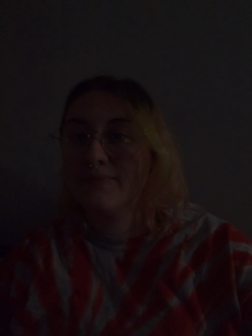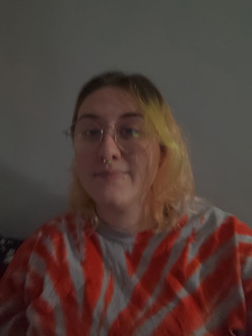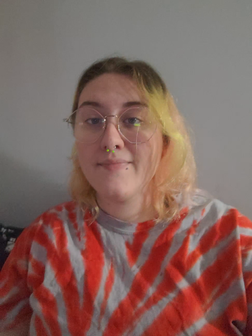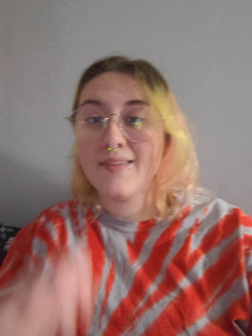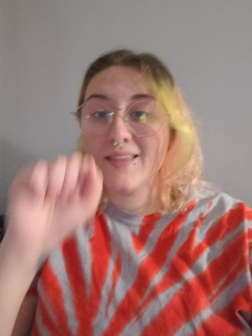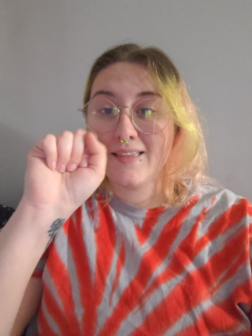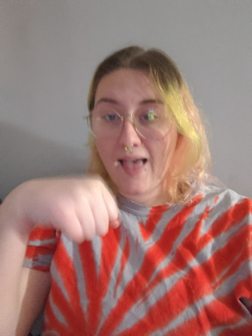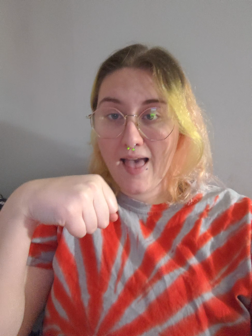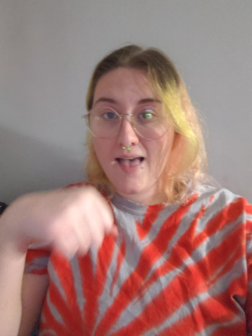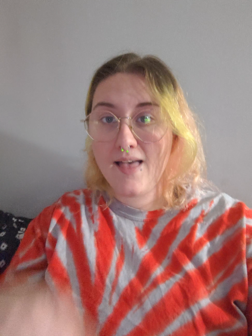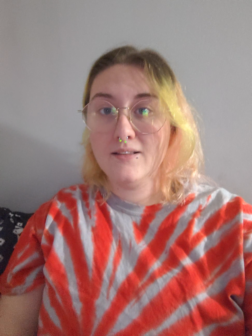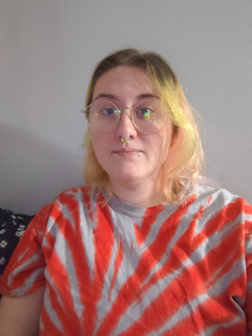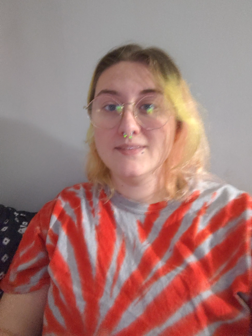can